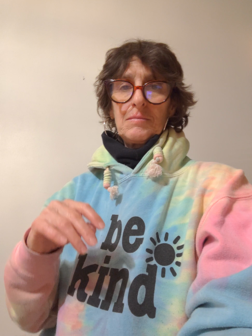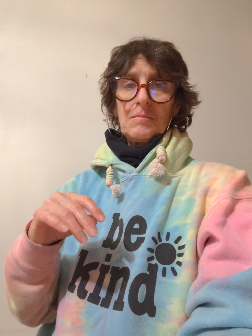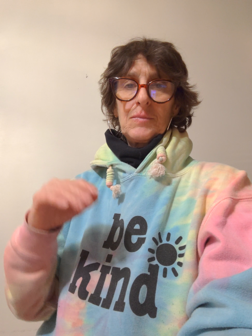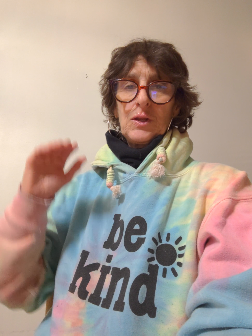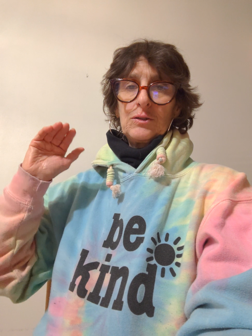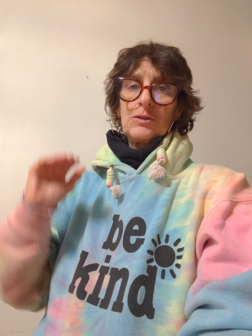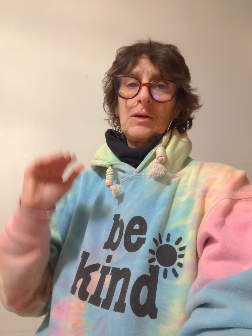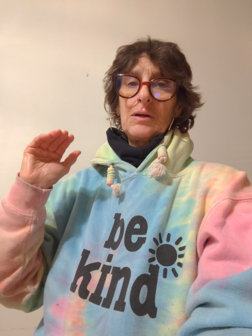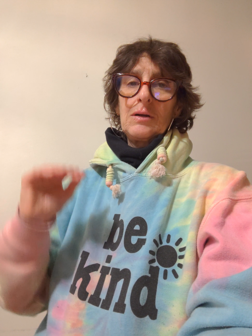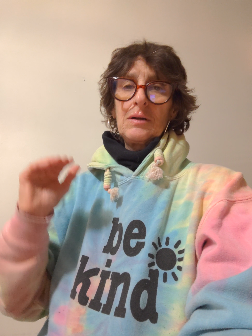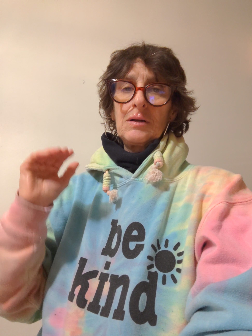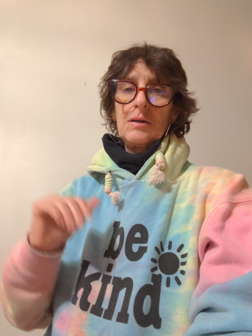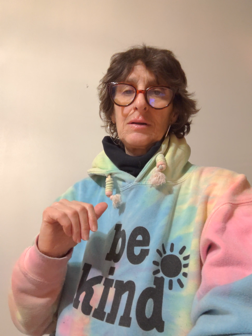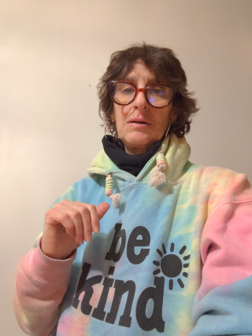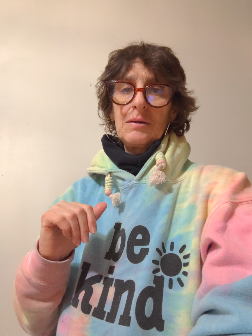child